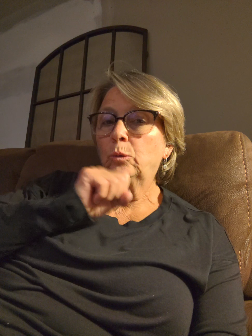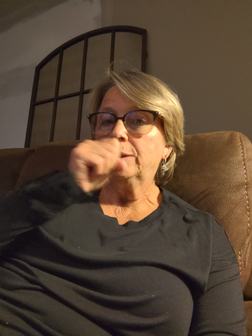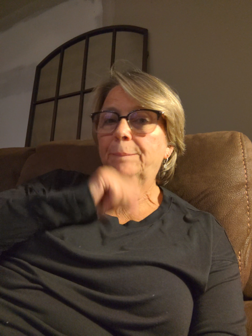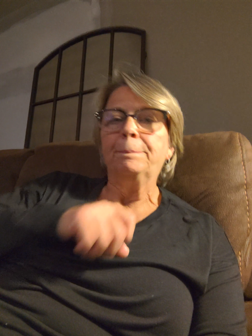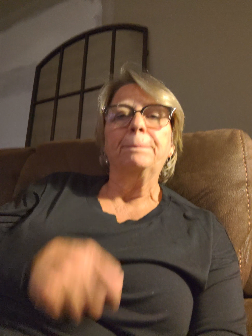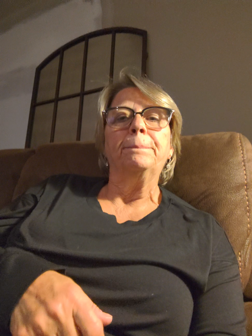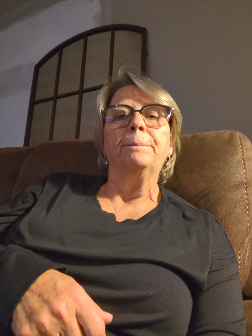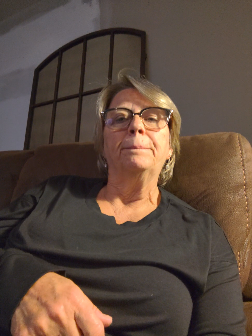ice cream